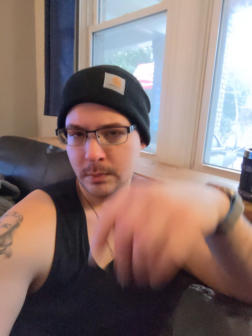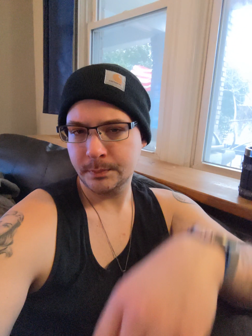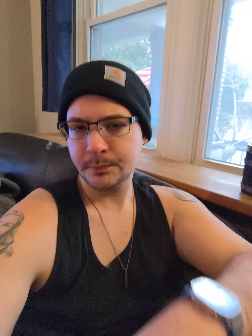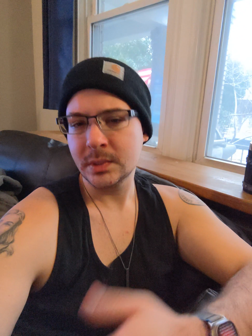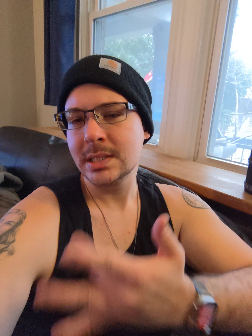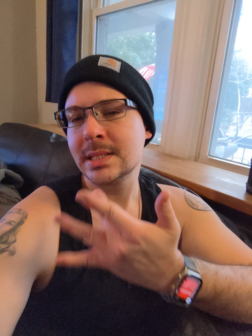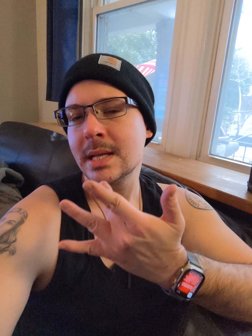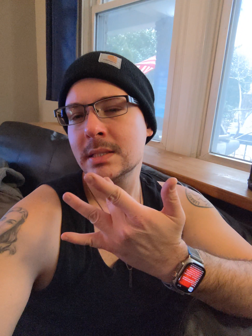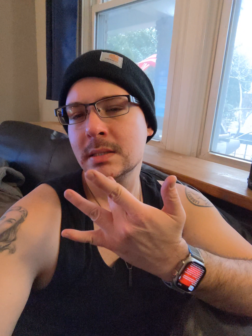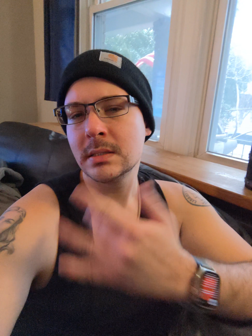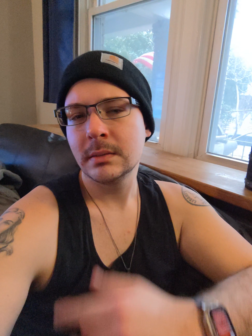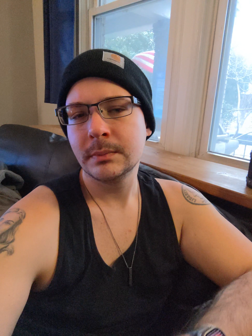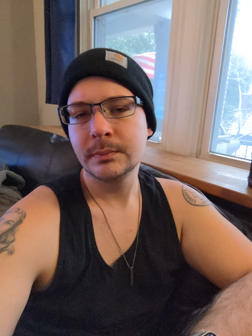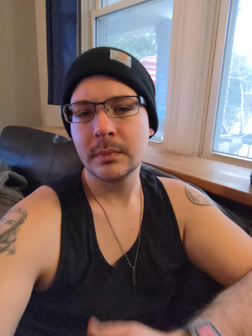taste